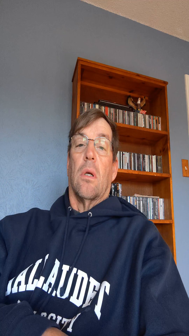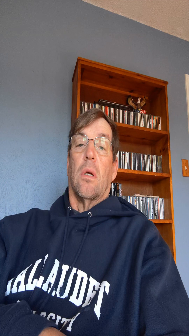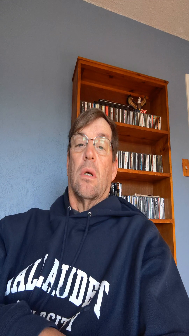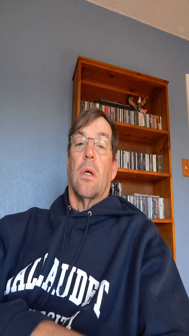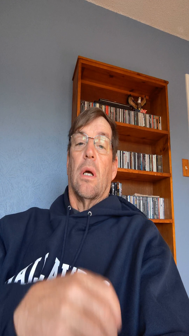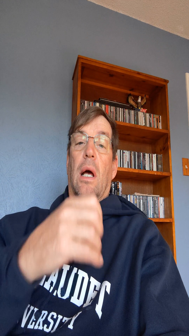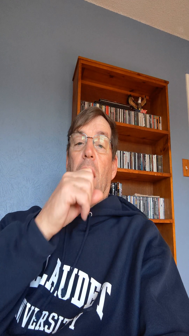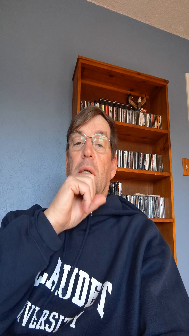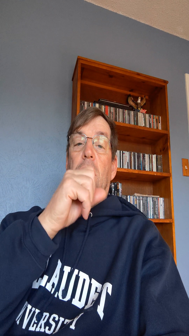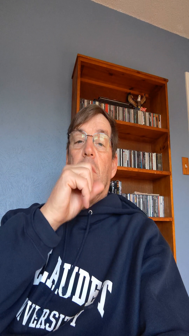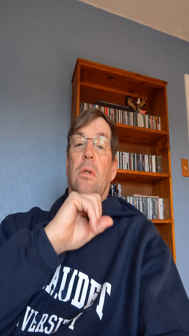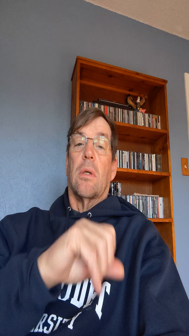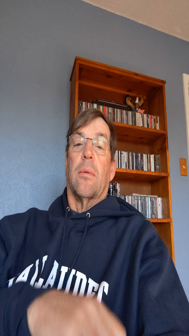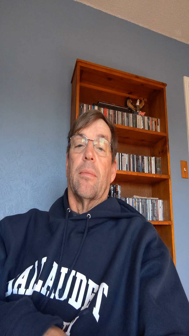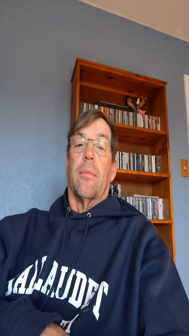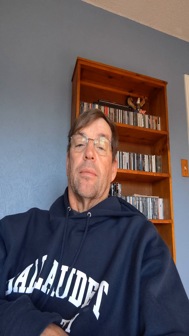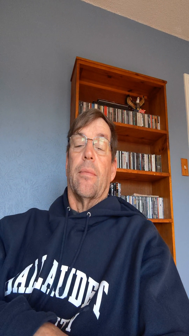ice cream